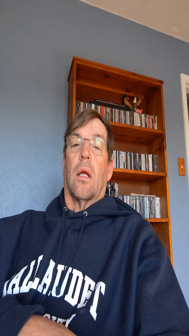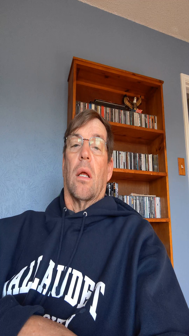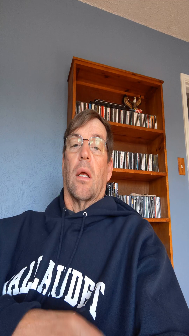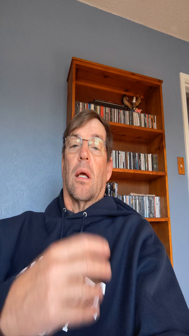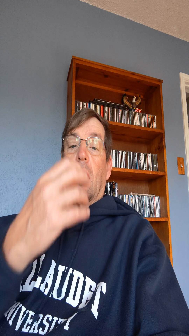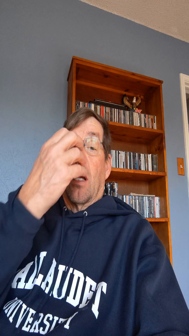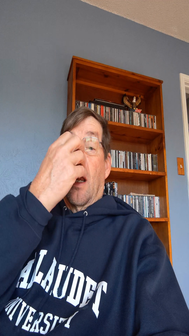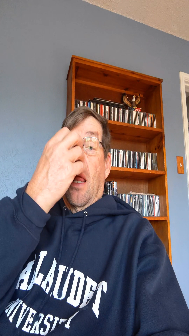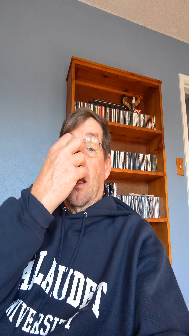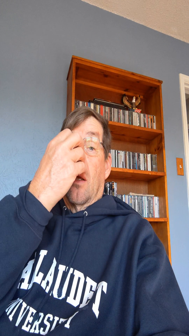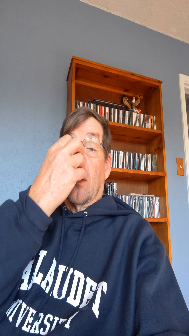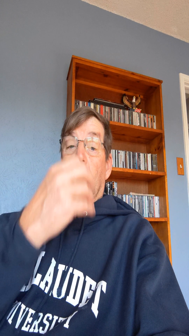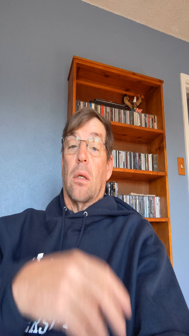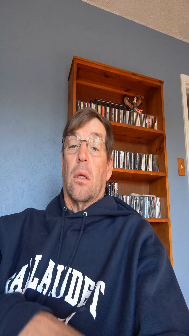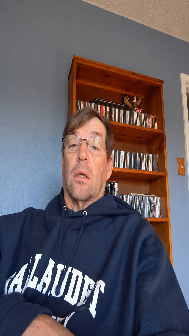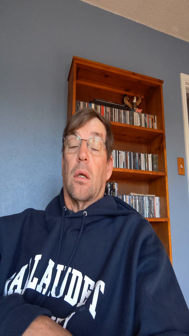clown